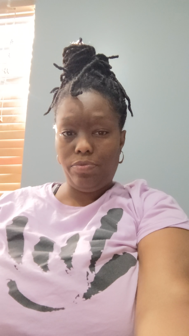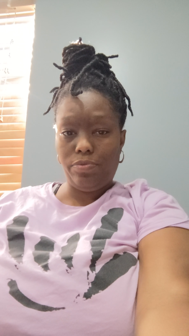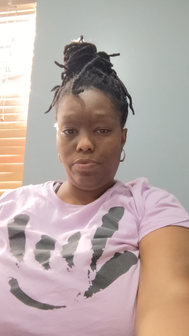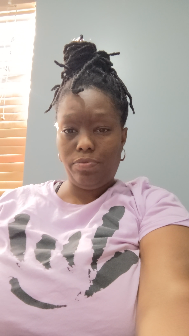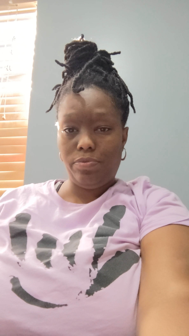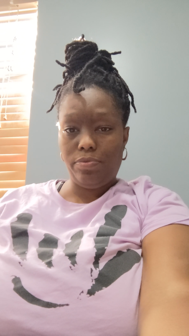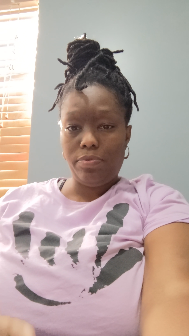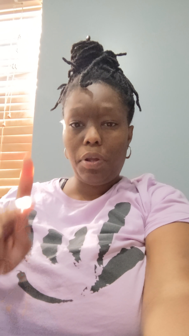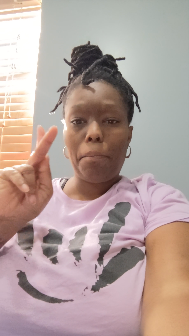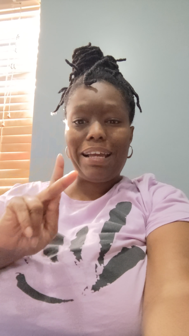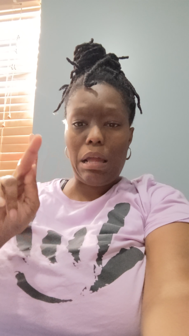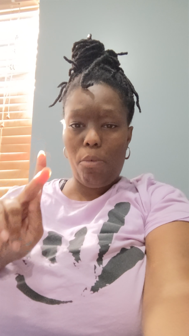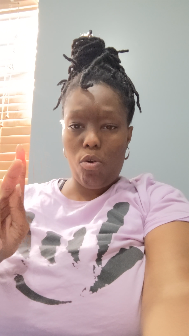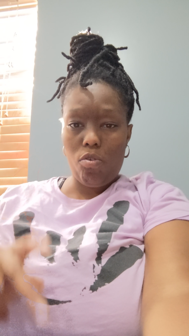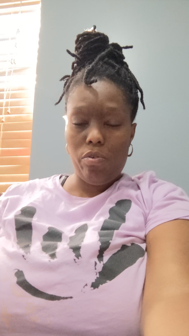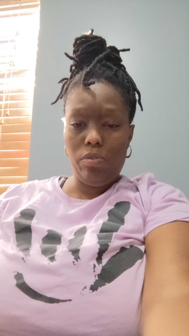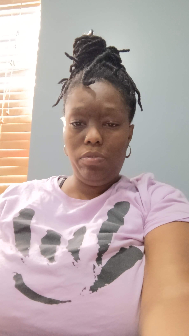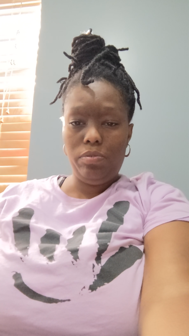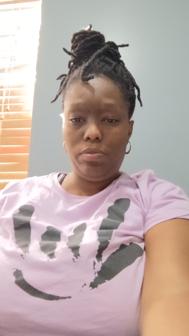people